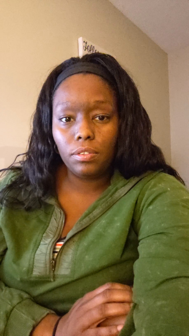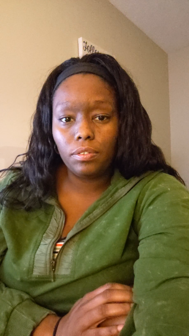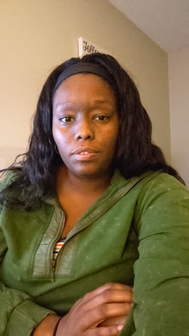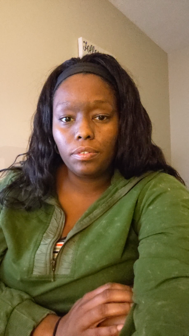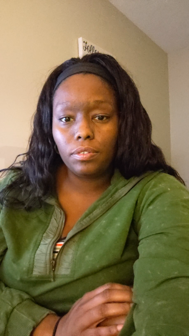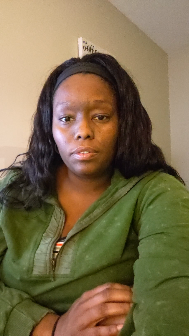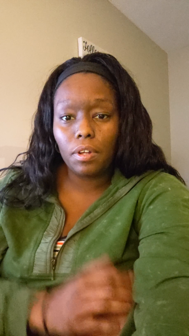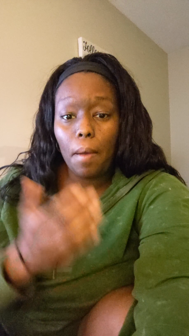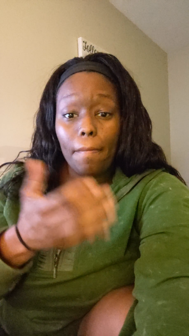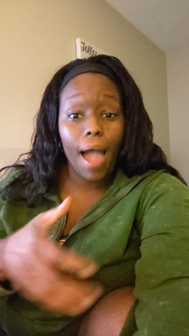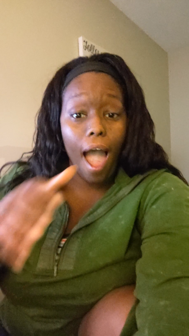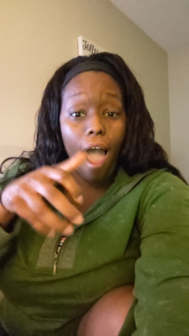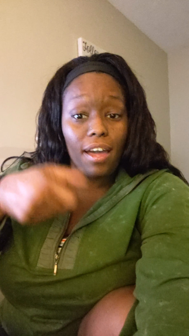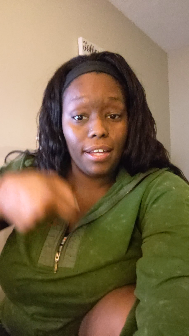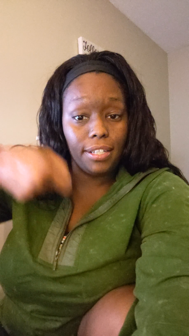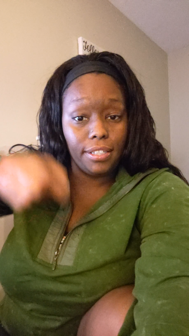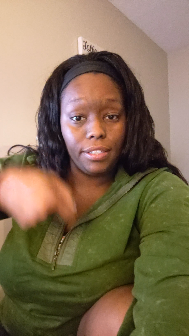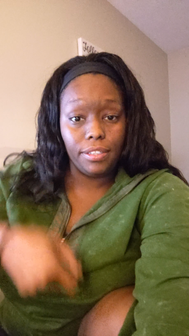bucket